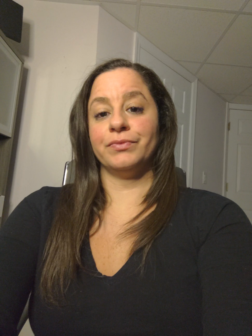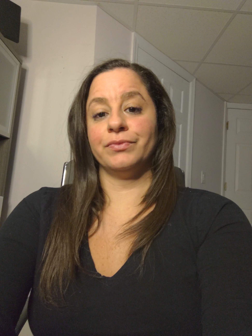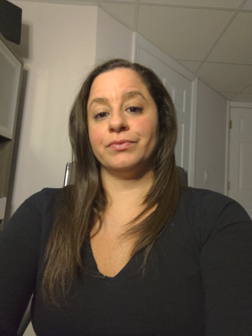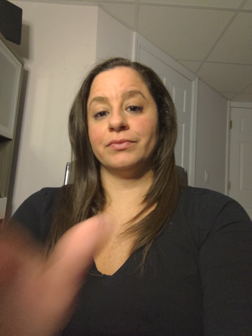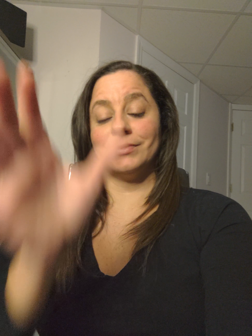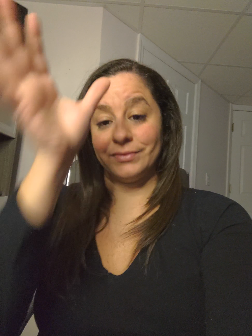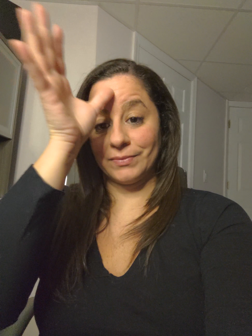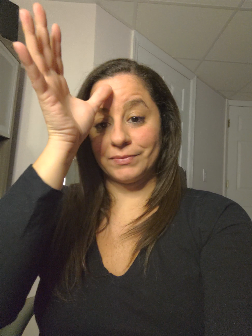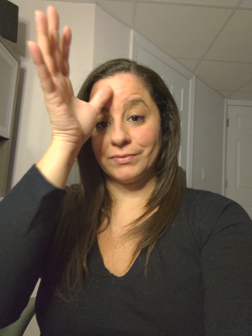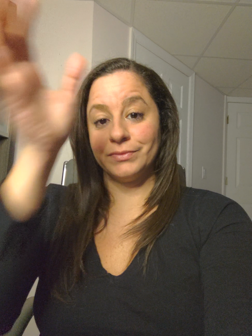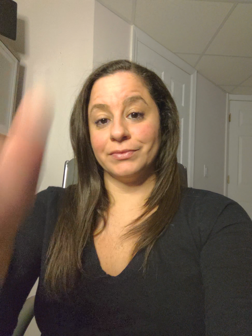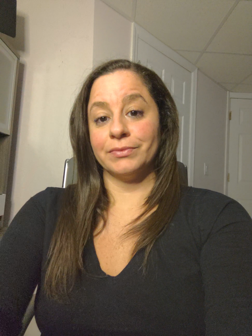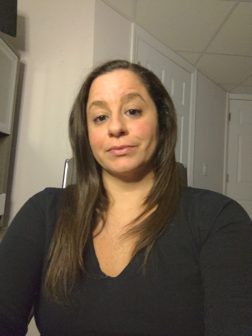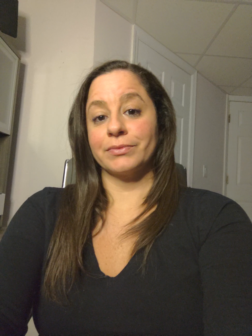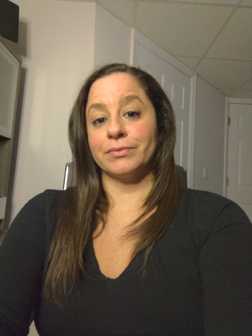dad